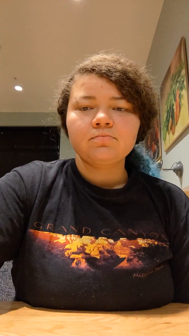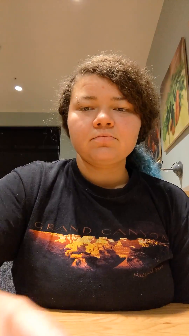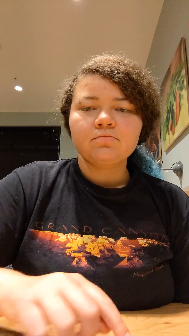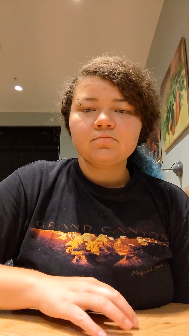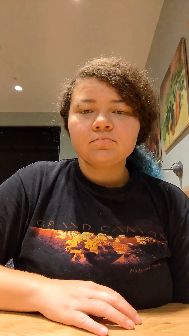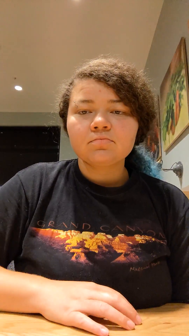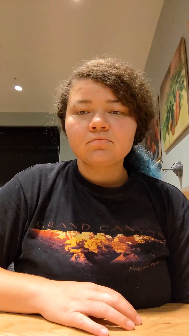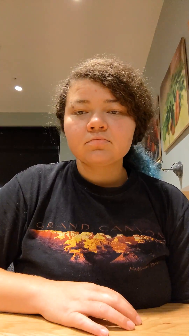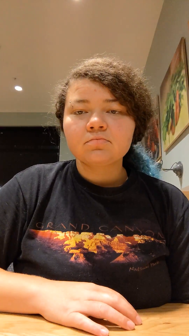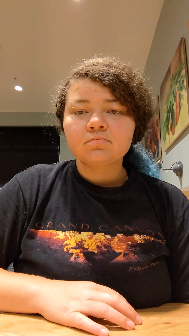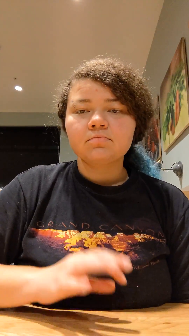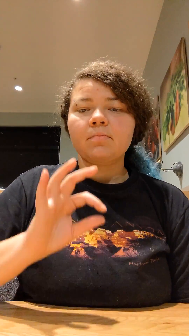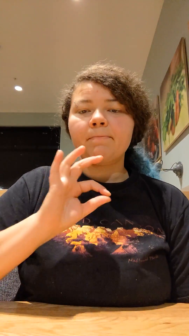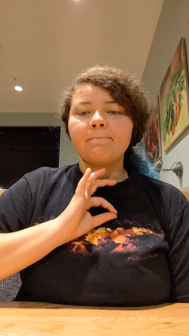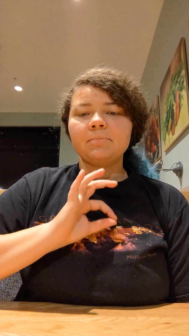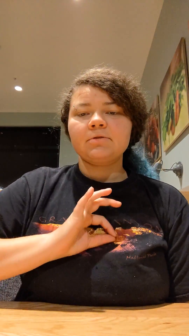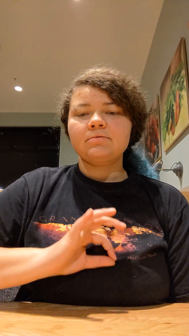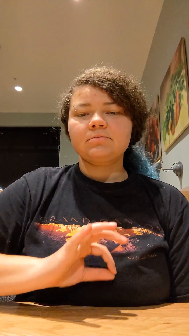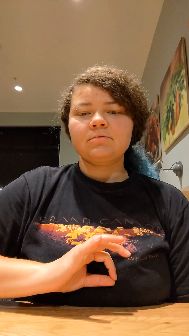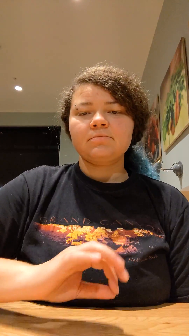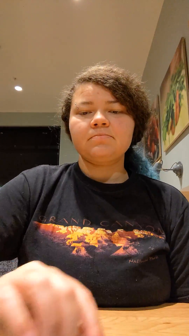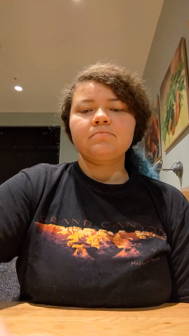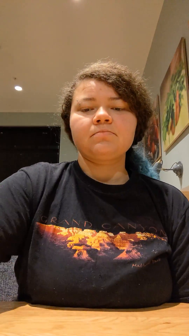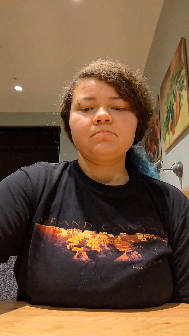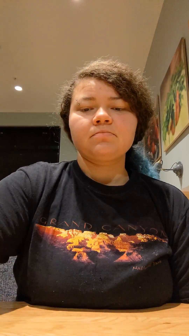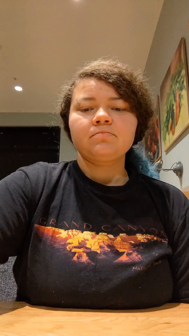button